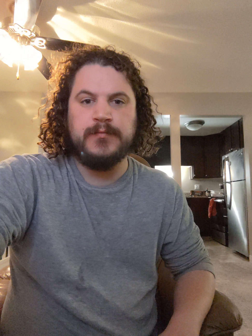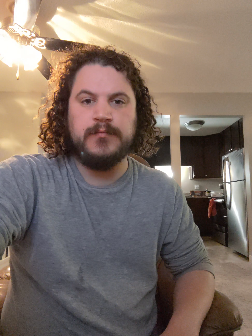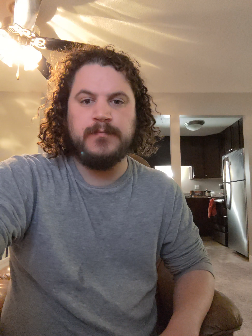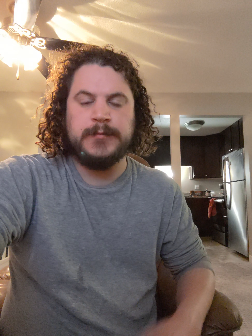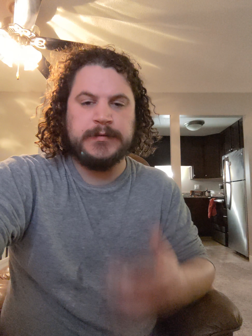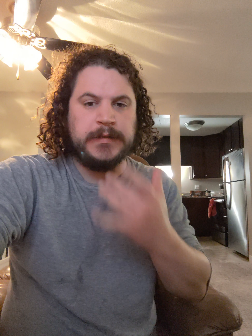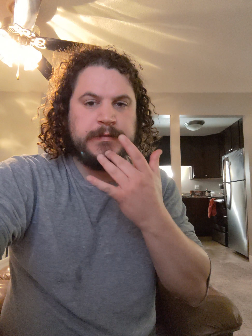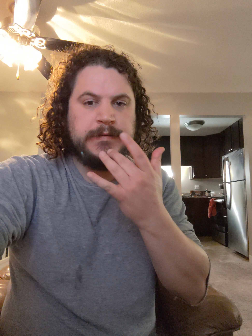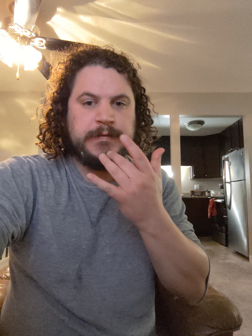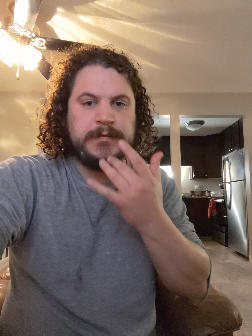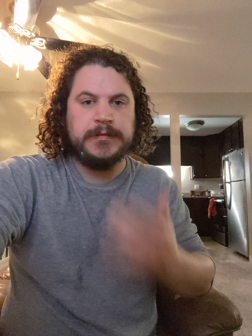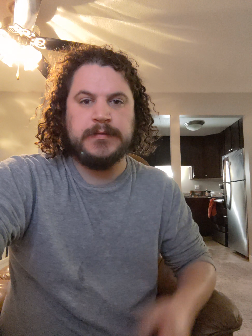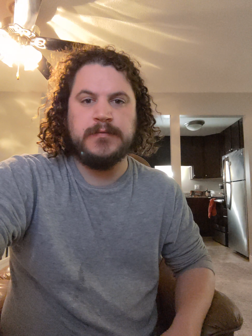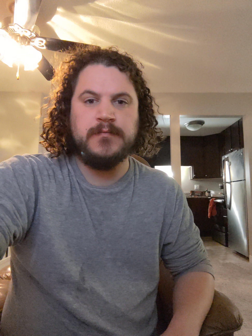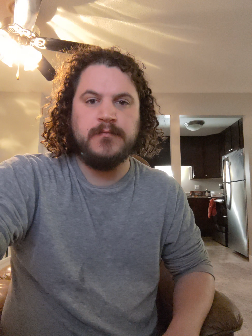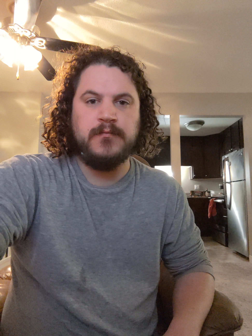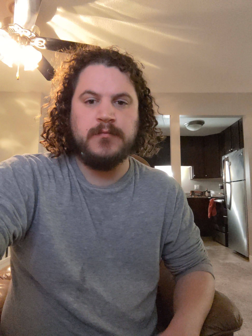taste